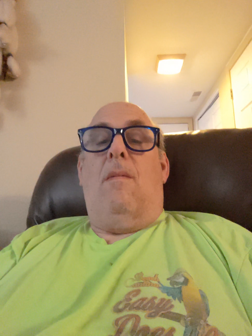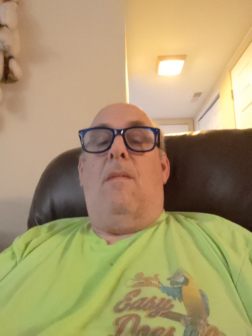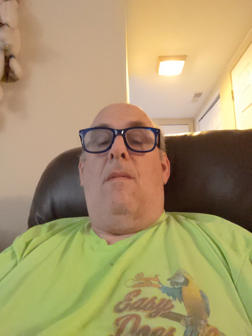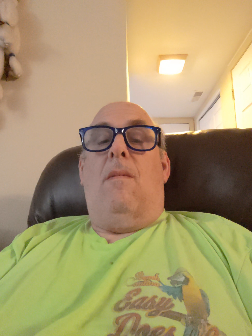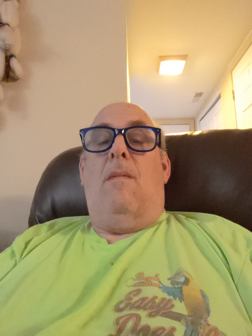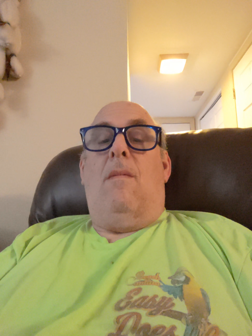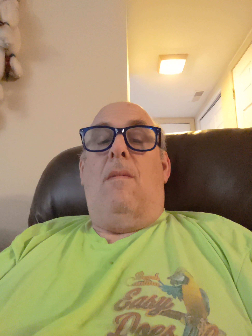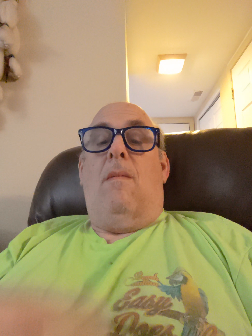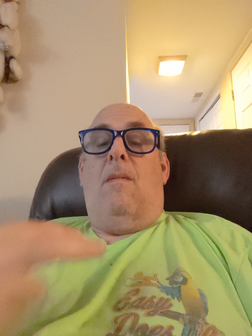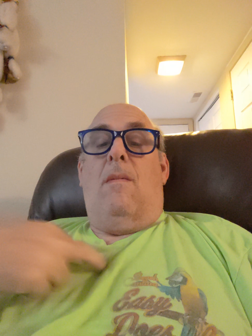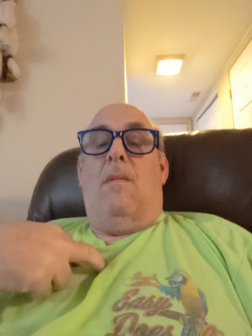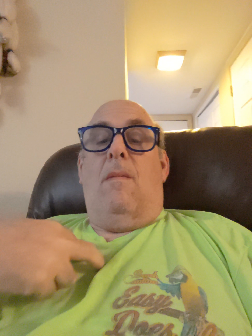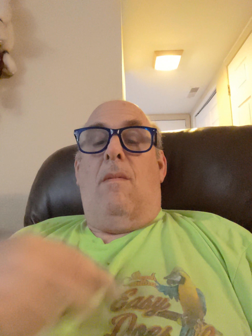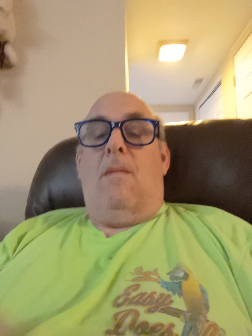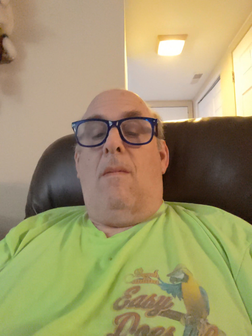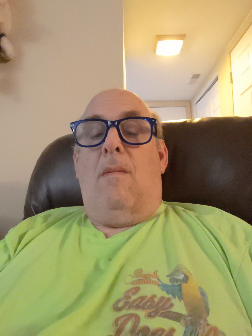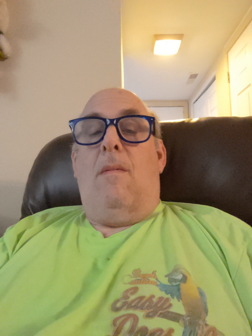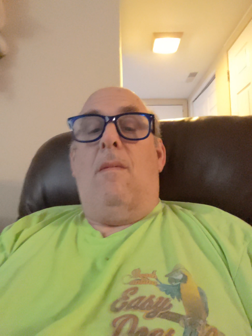have